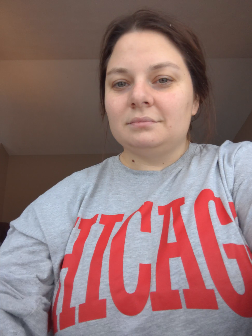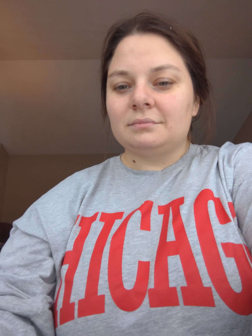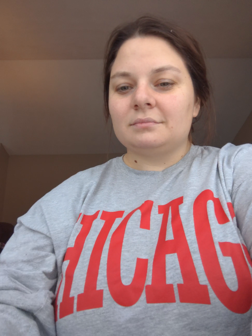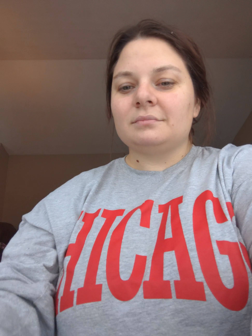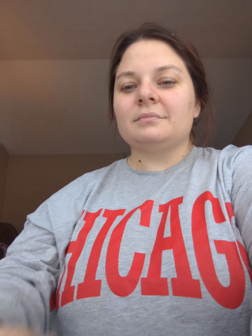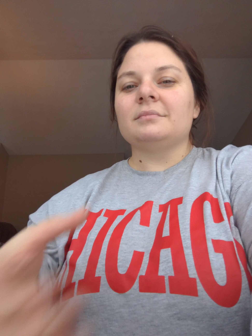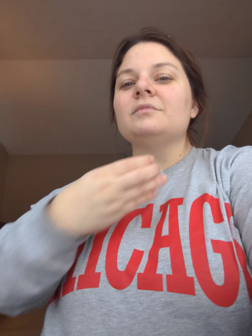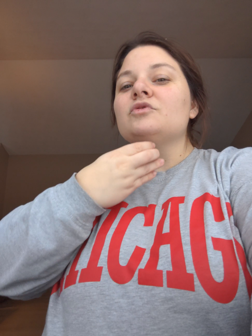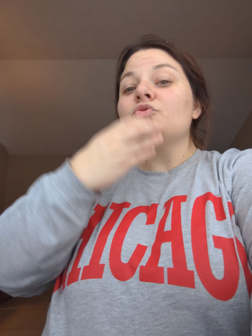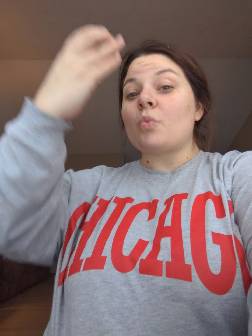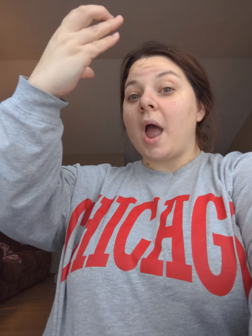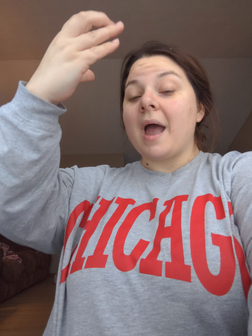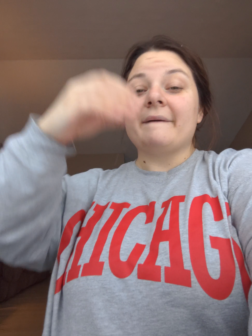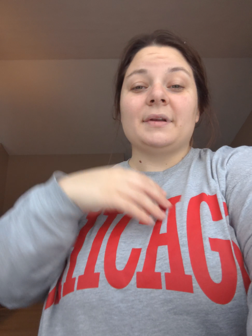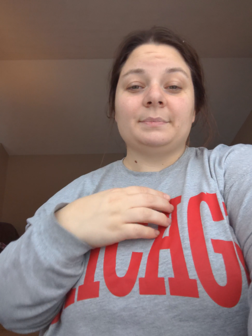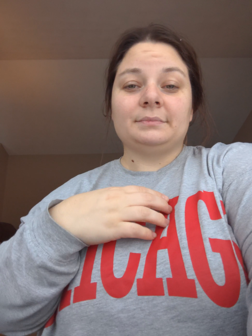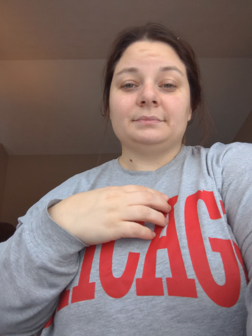giraffe